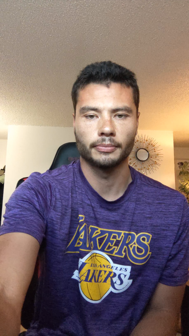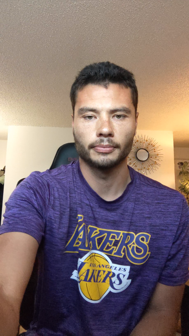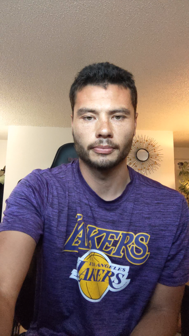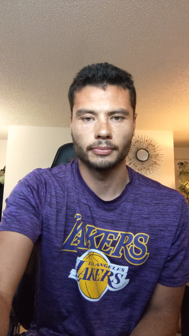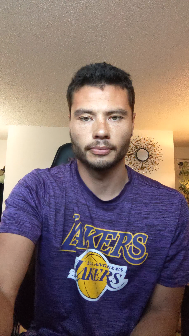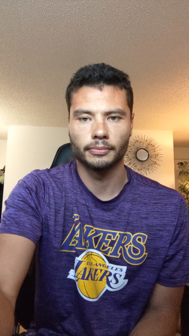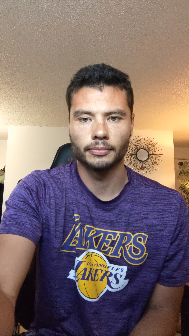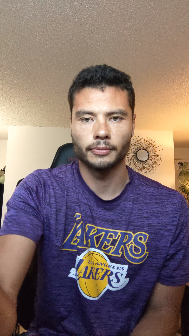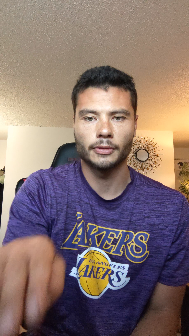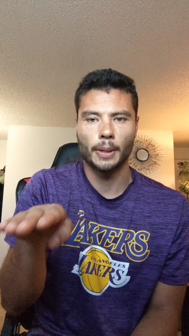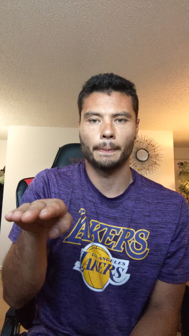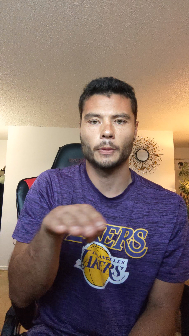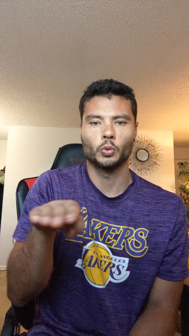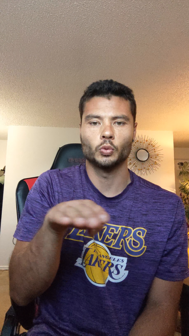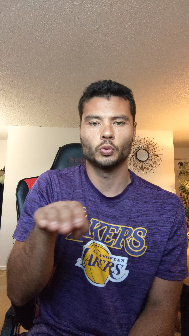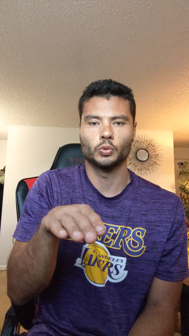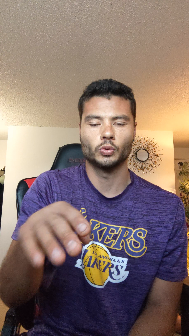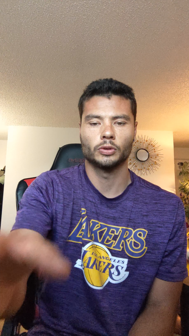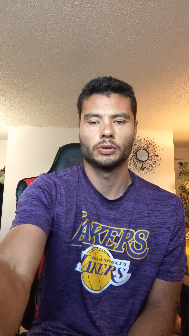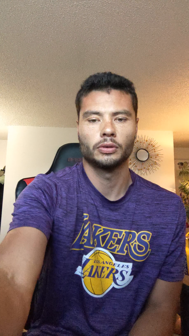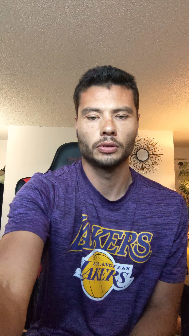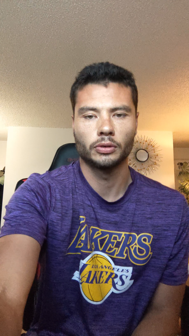boots